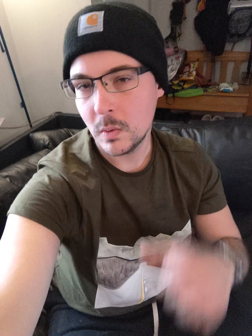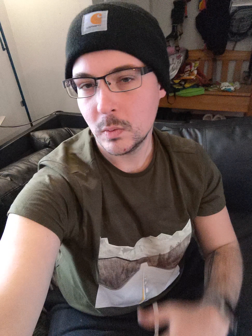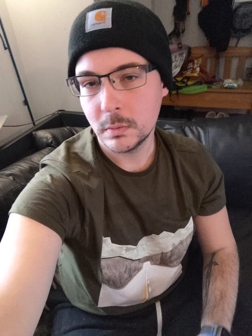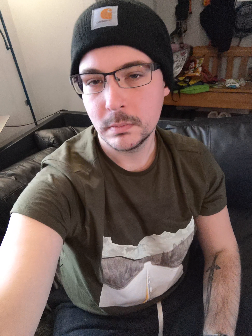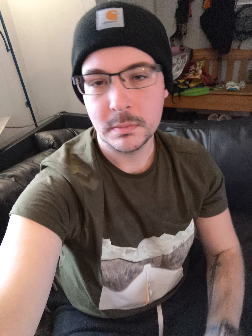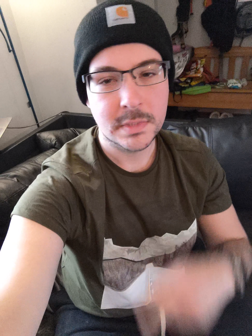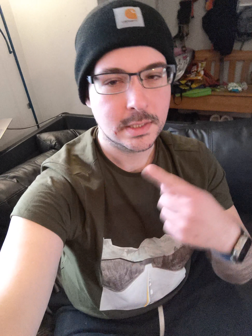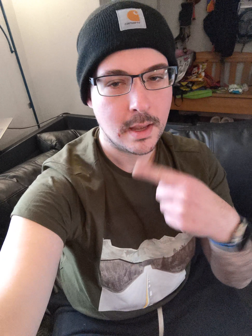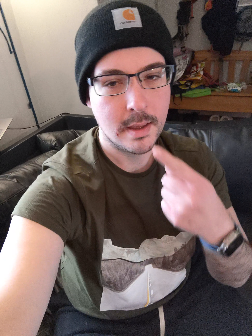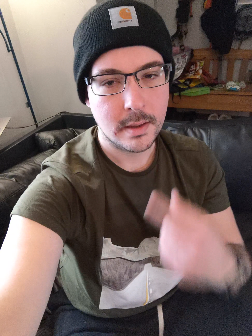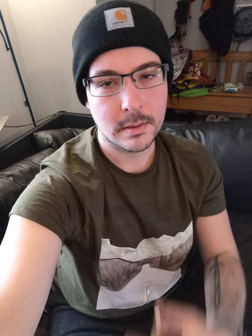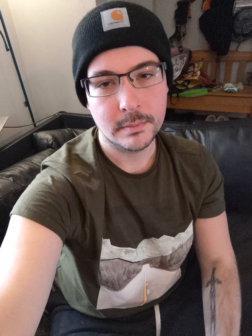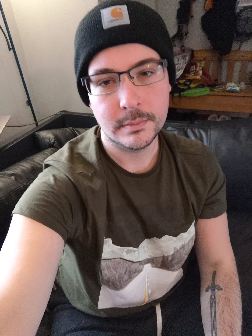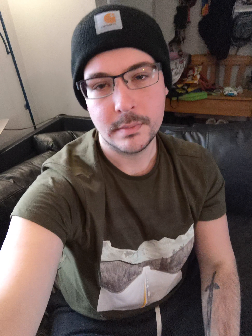say